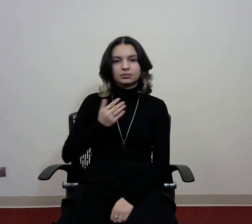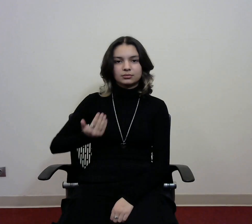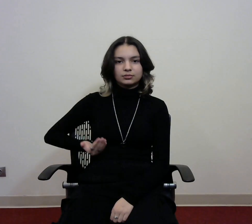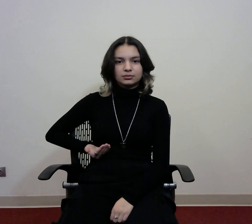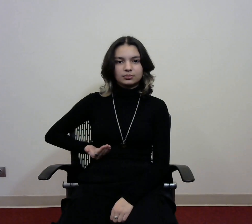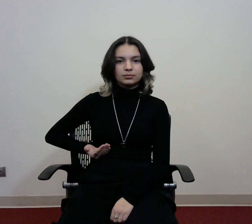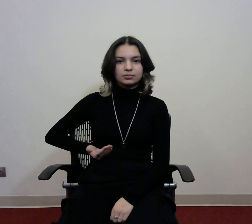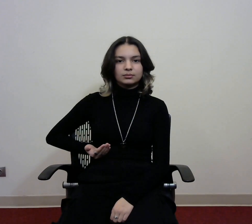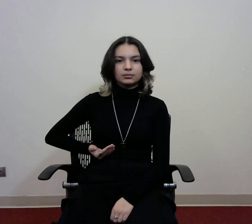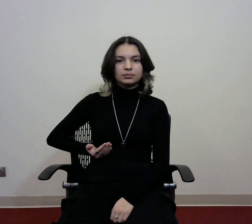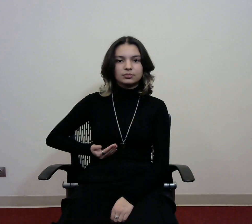yaşamaq